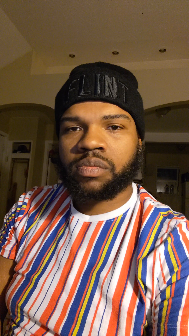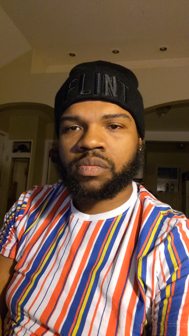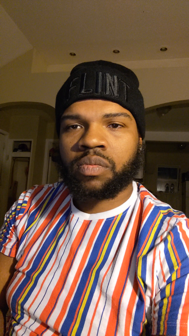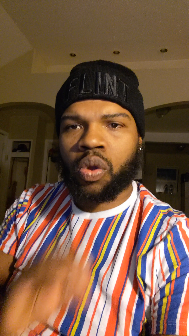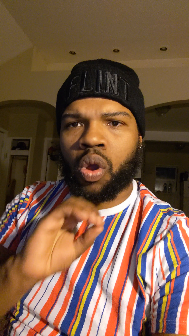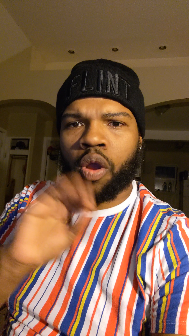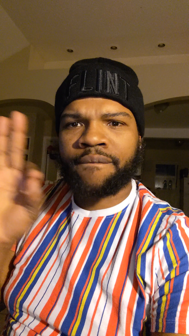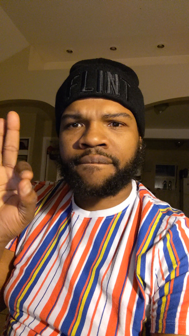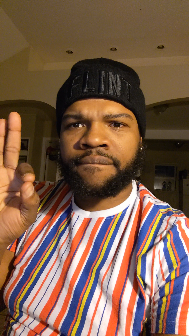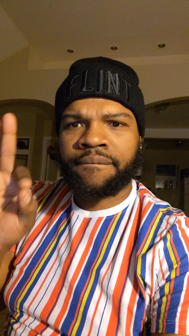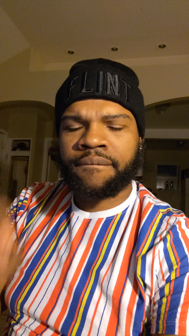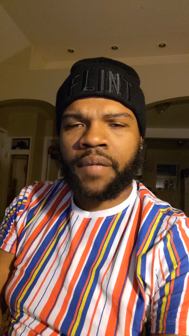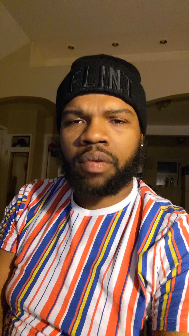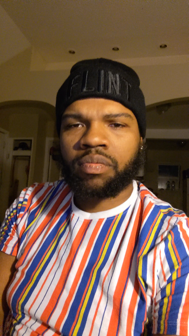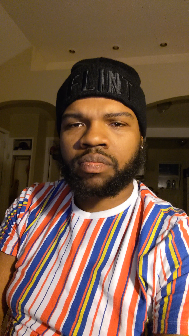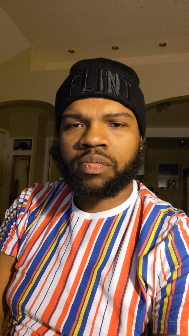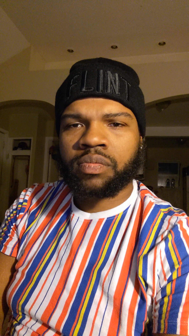off